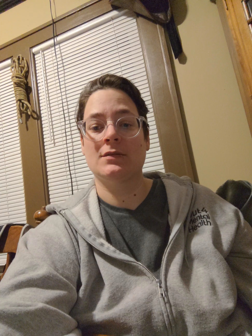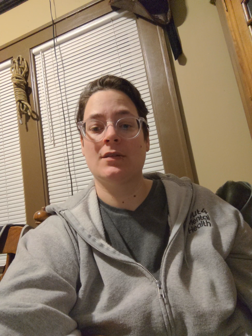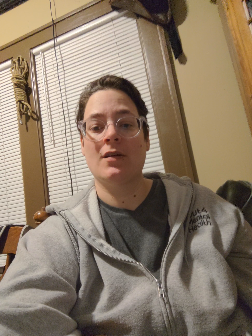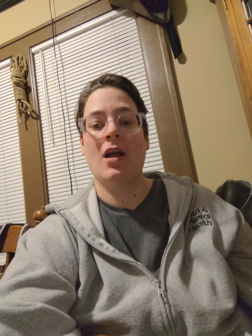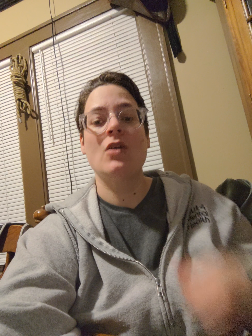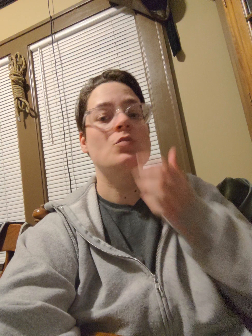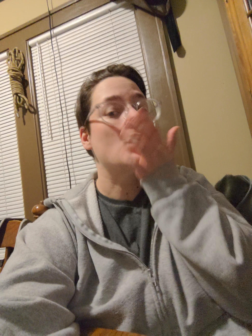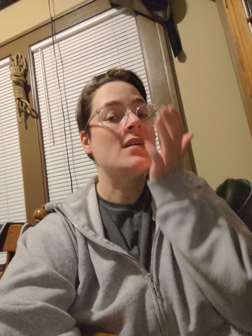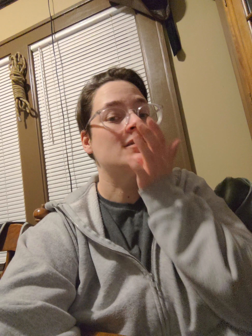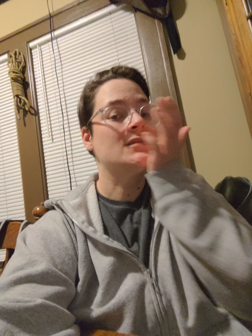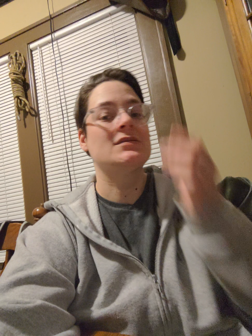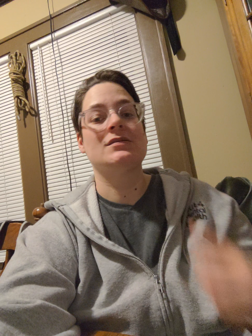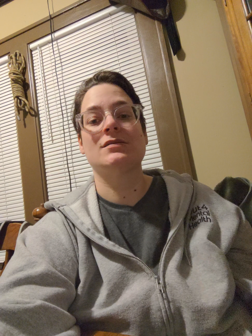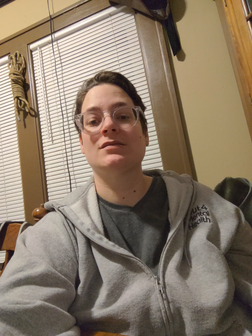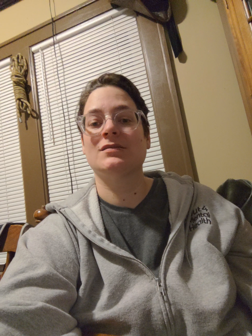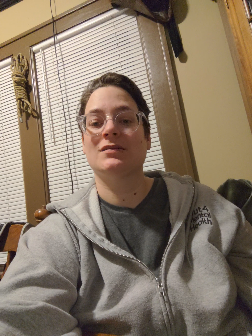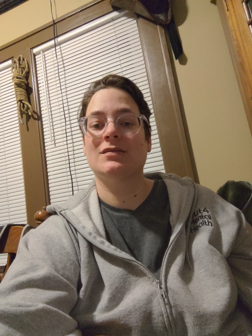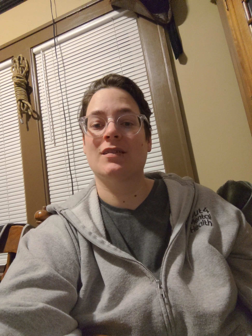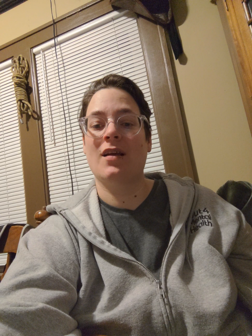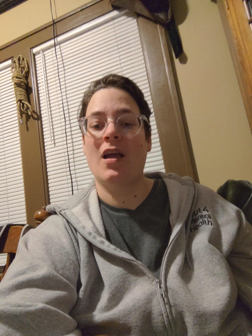grass